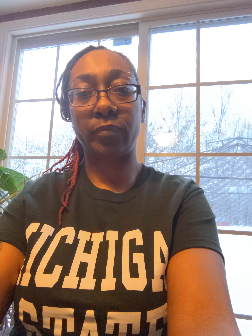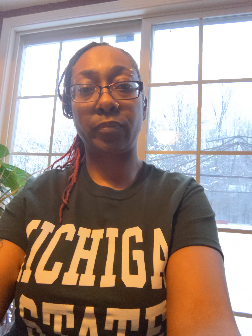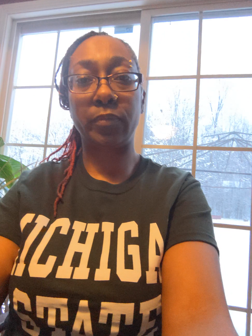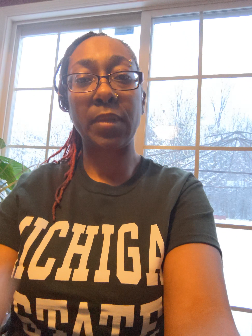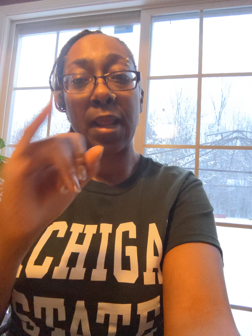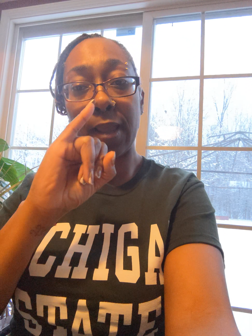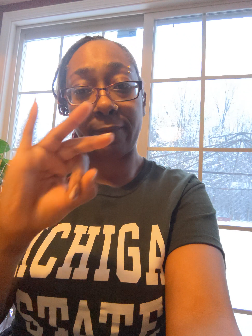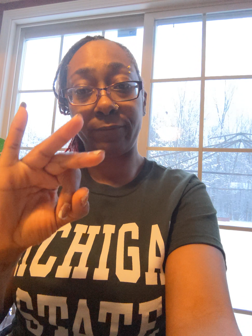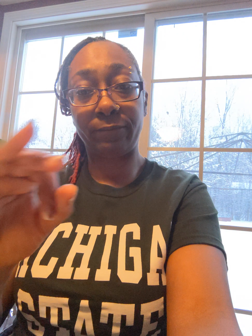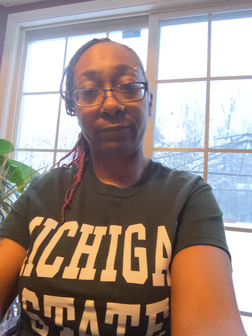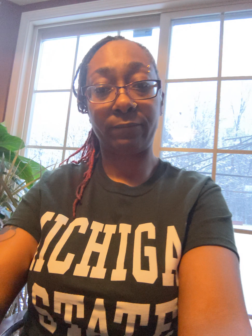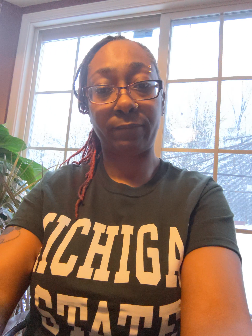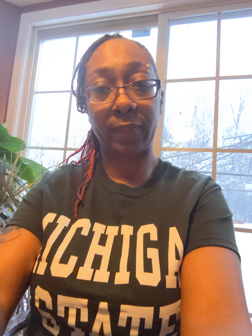if